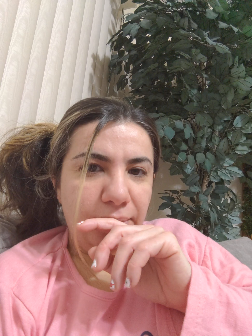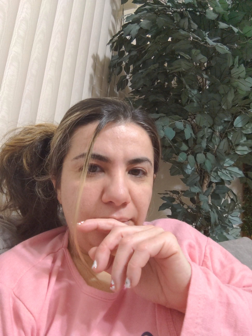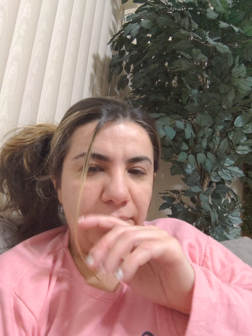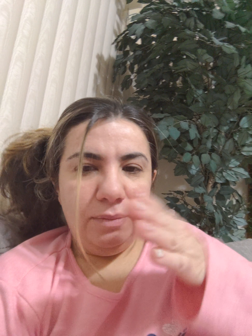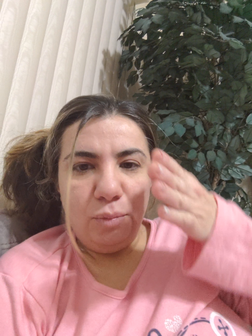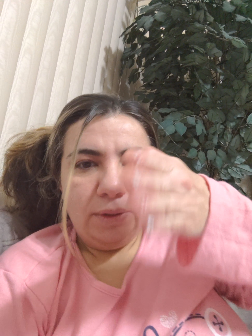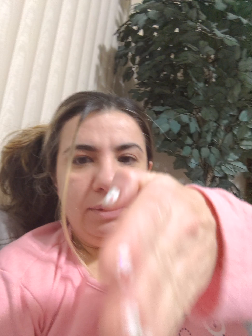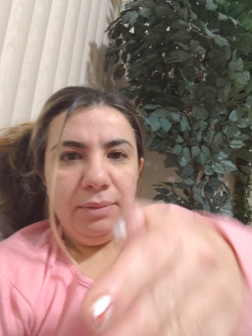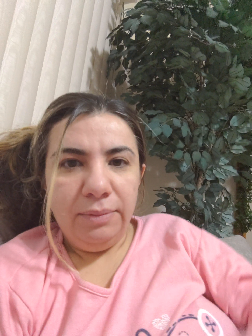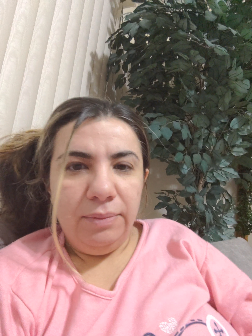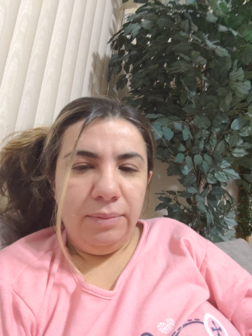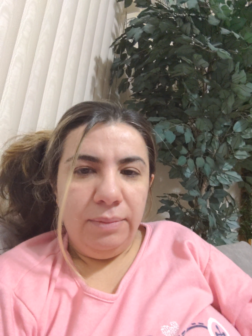after